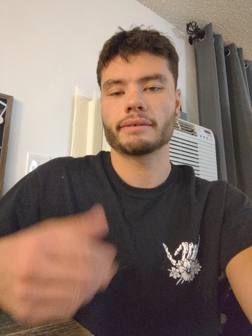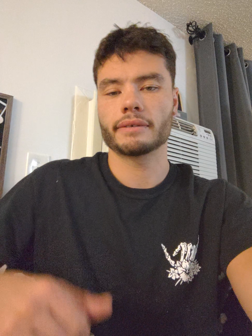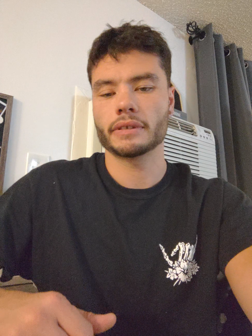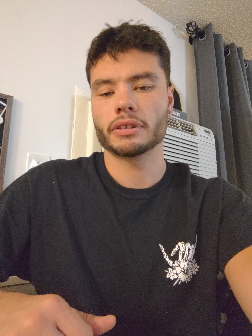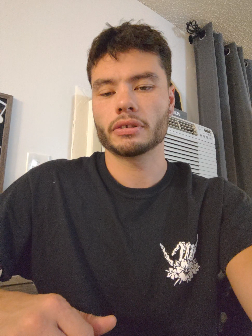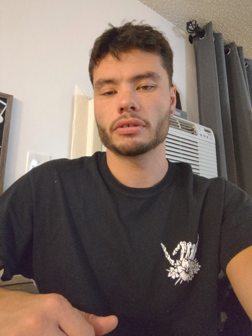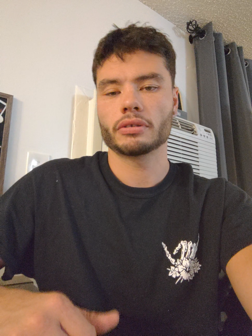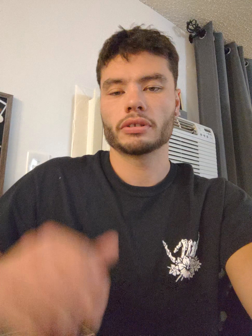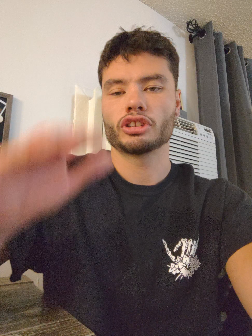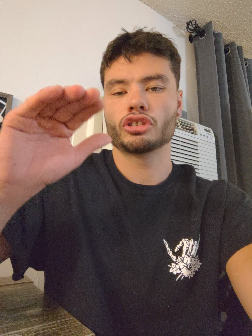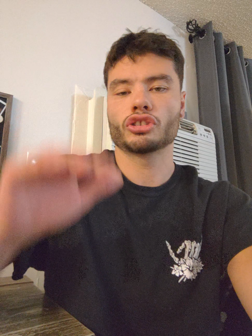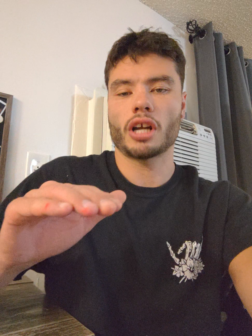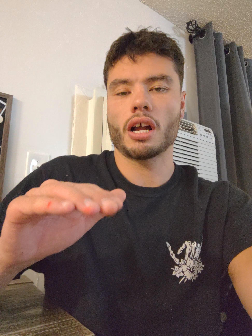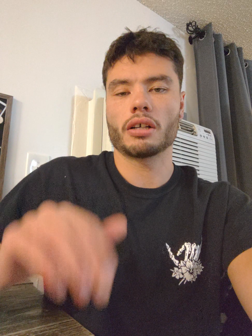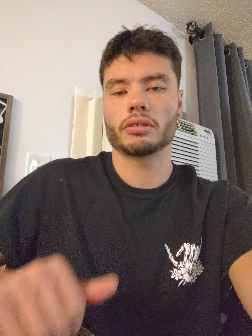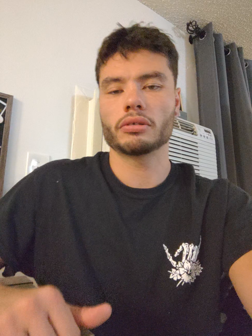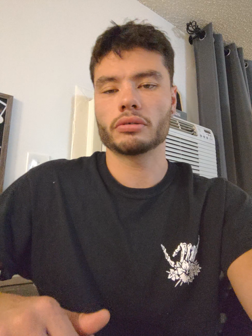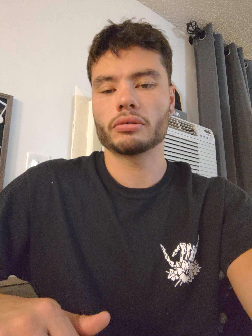child